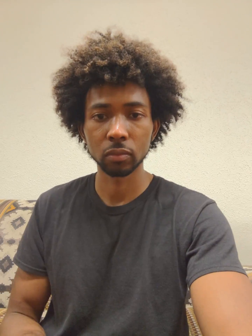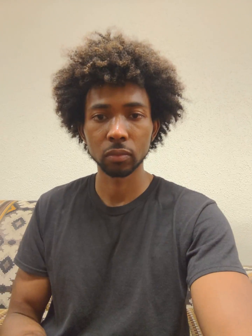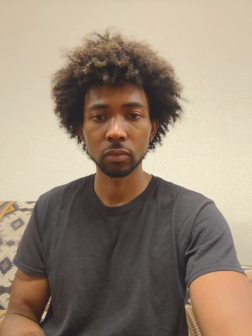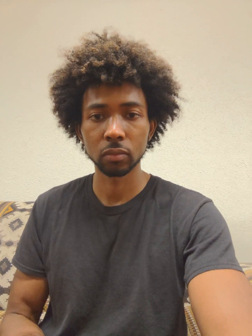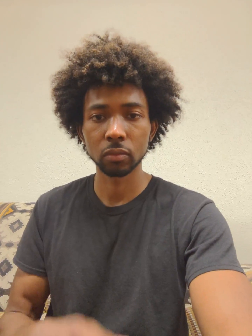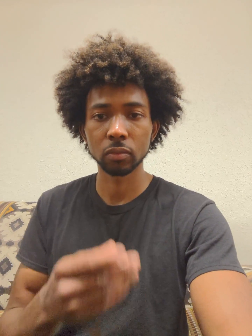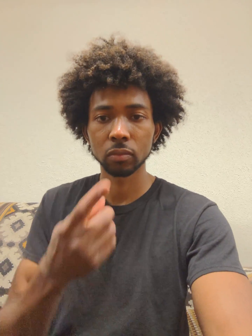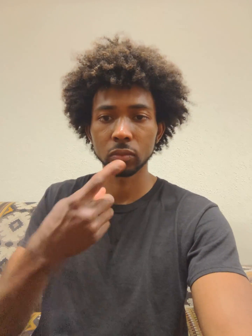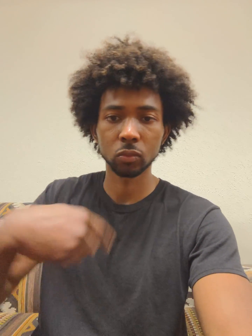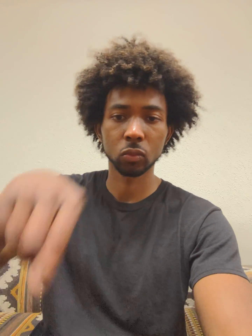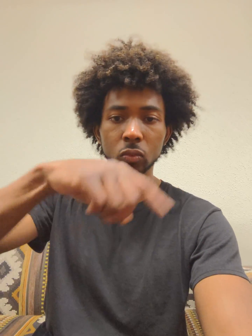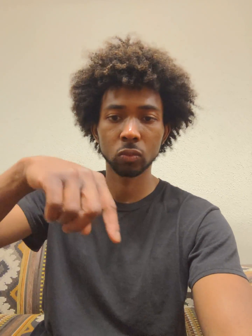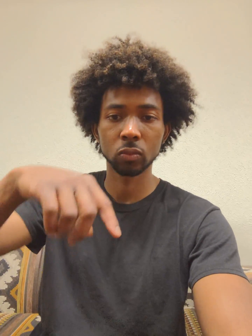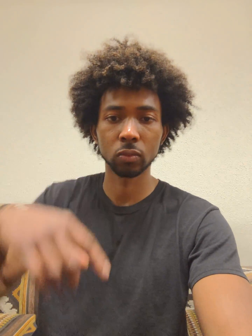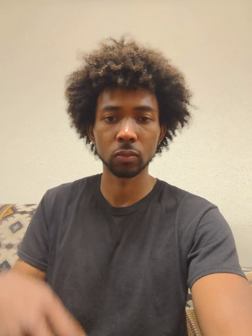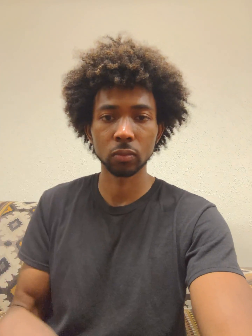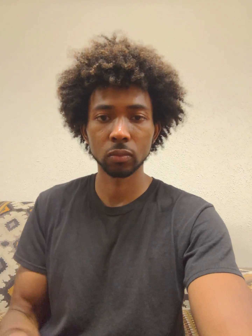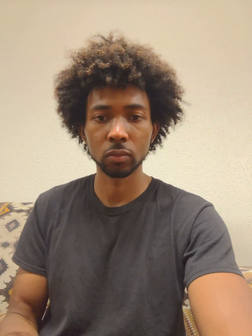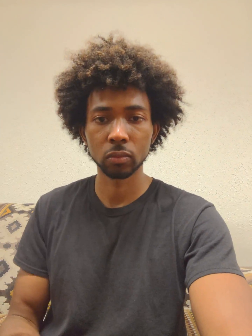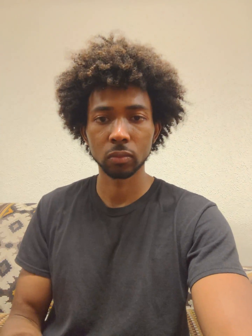around